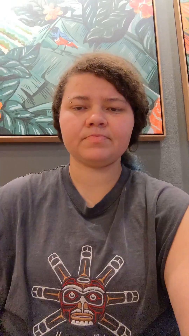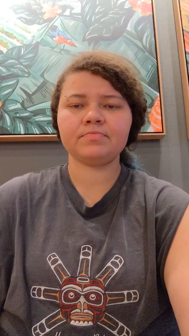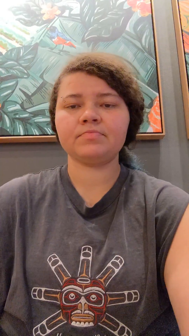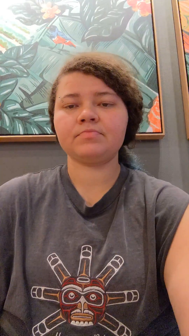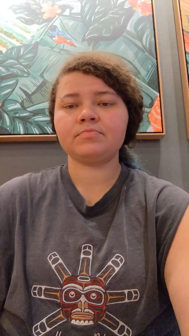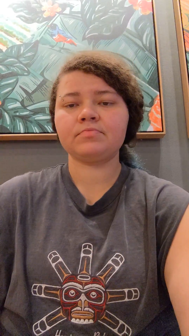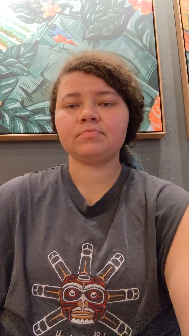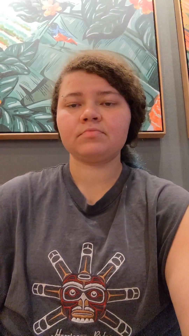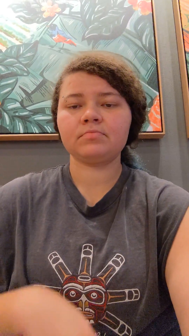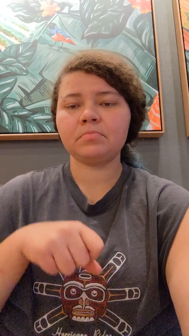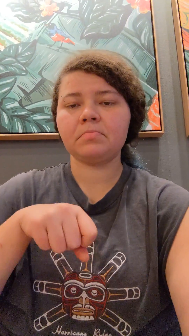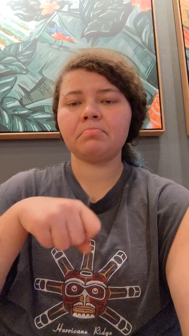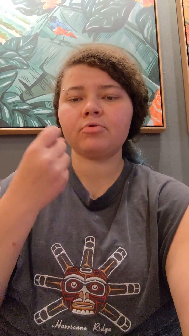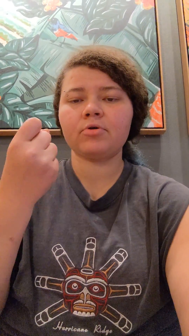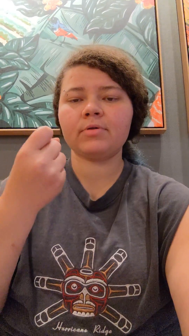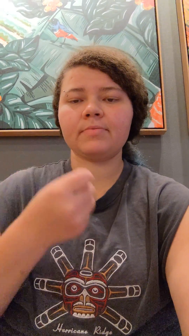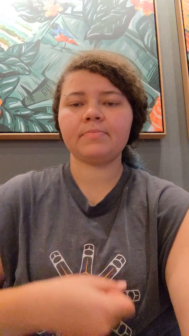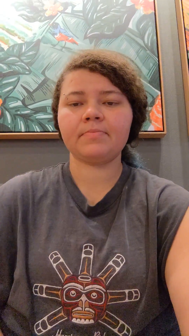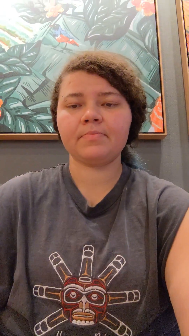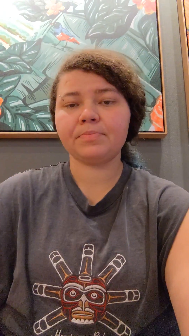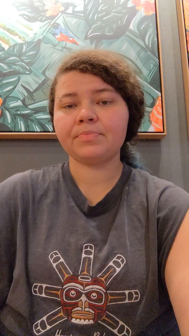break